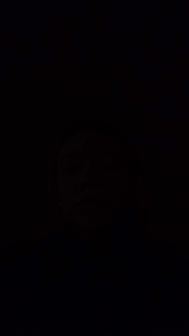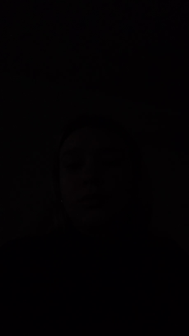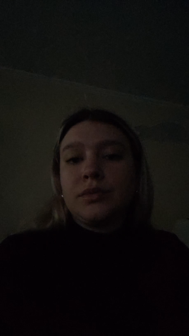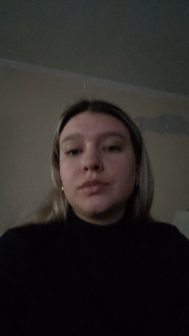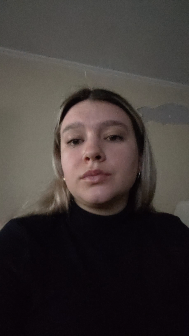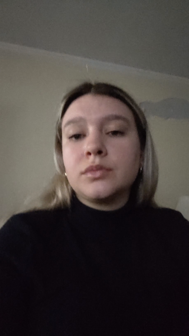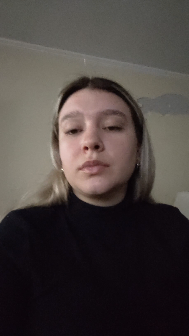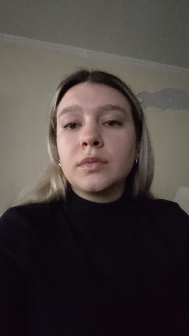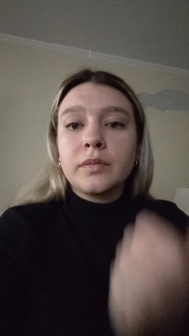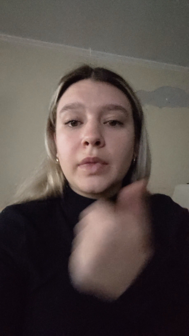help